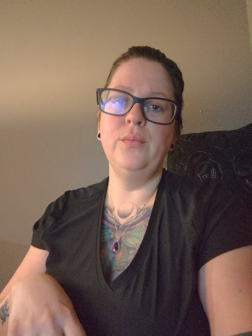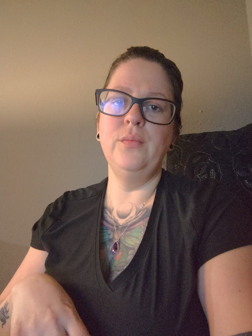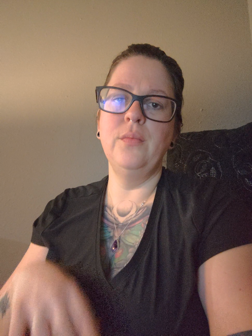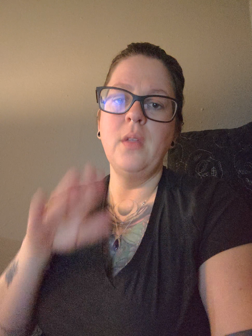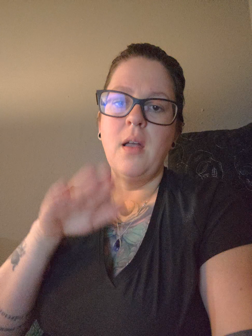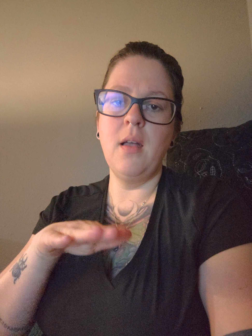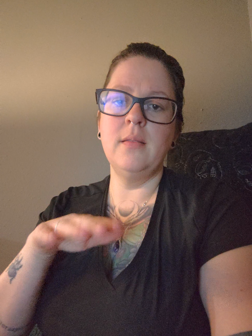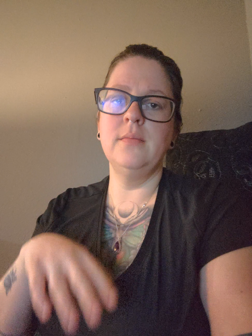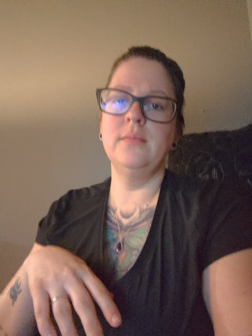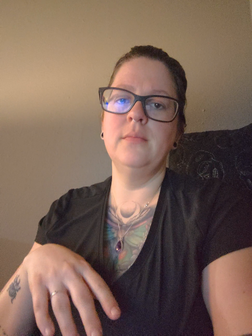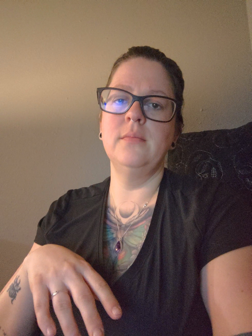on